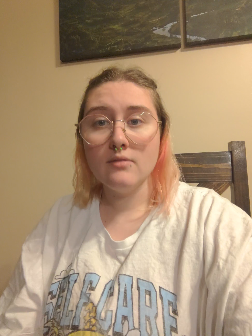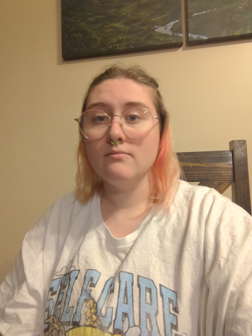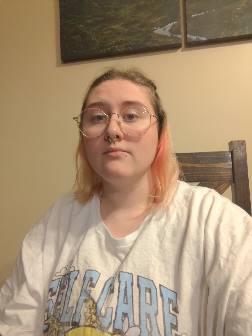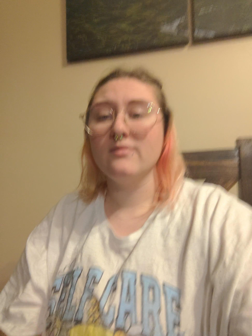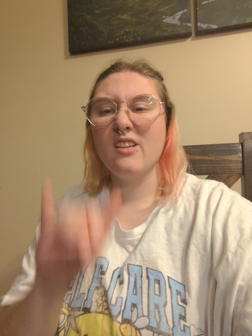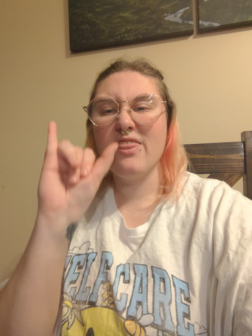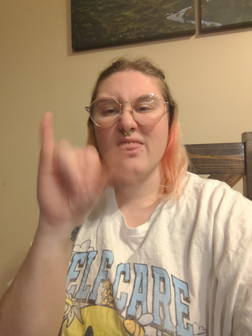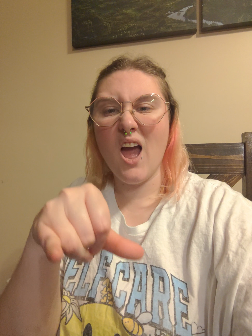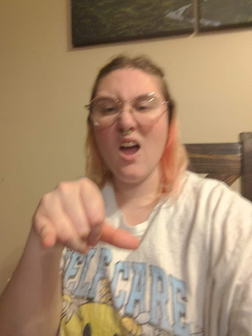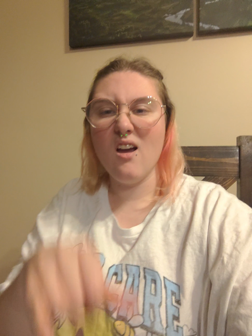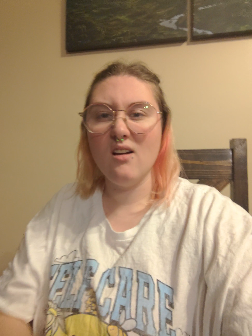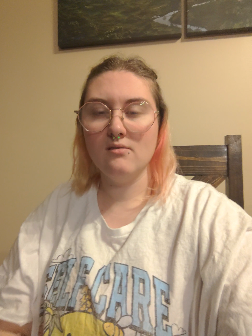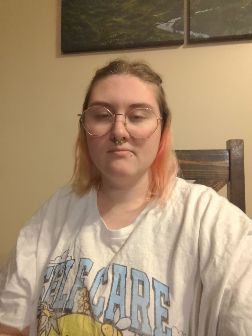that